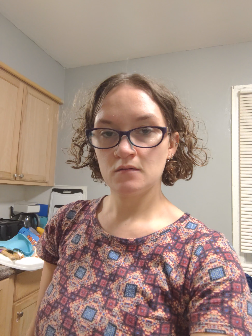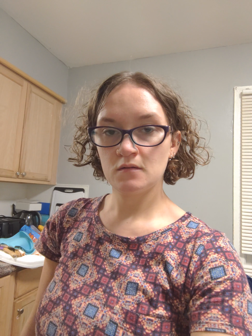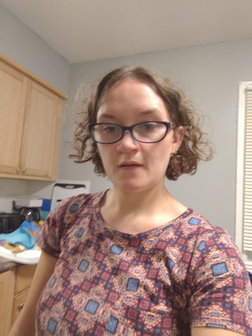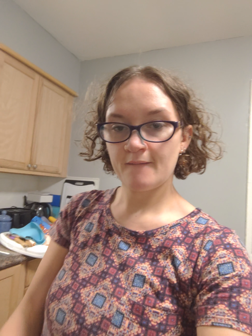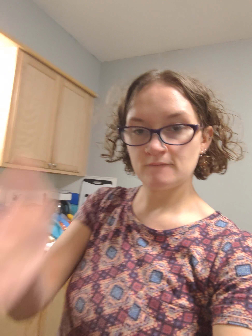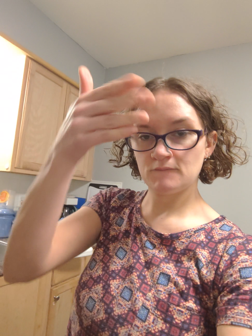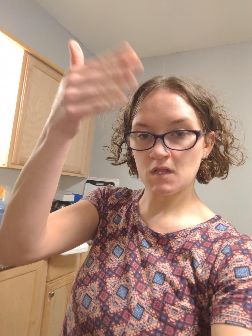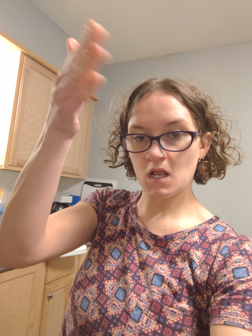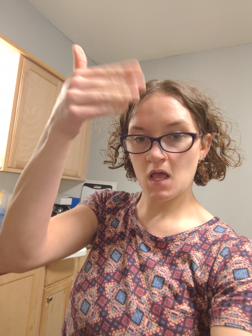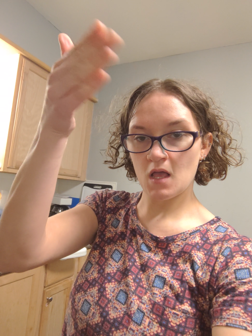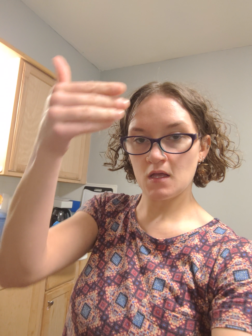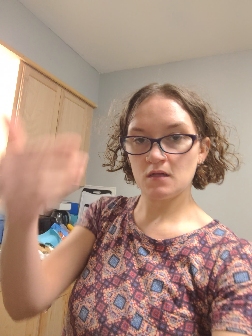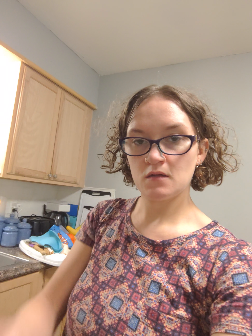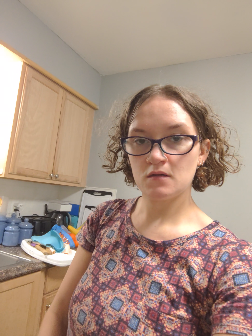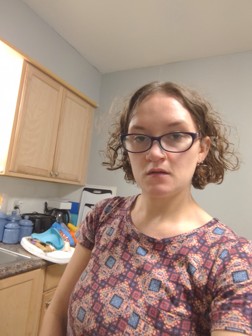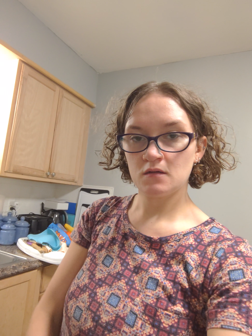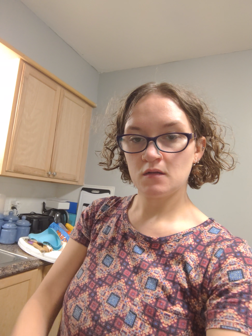flag